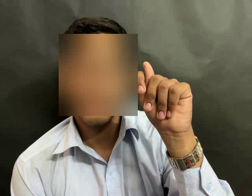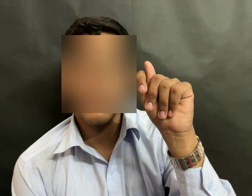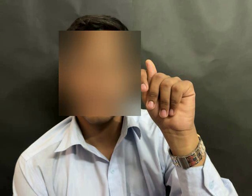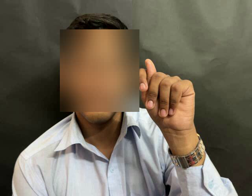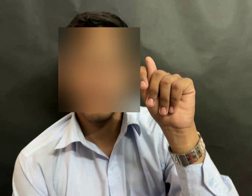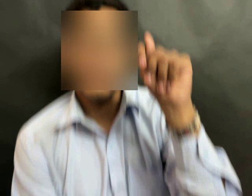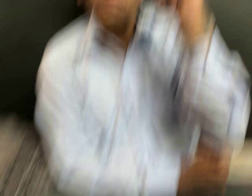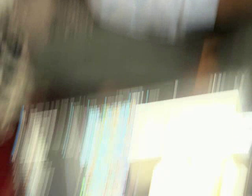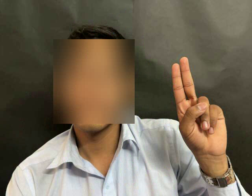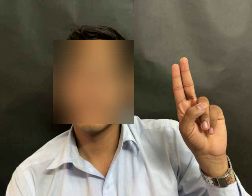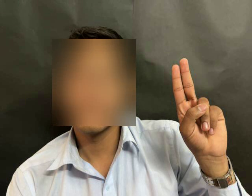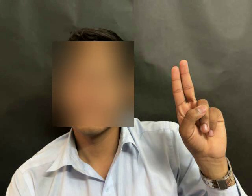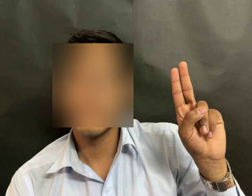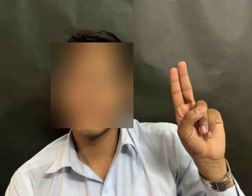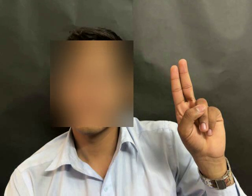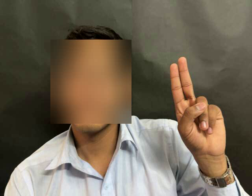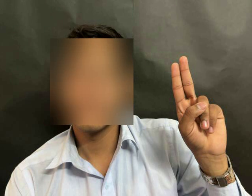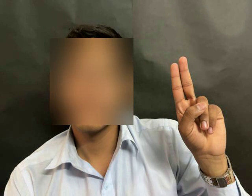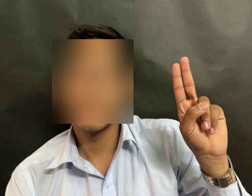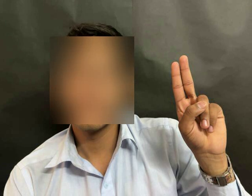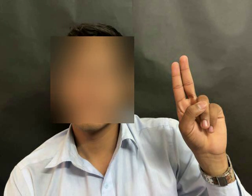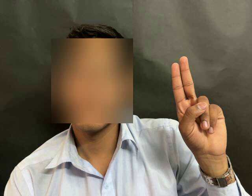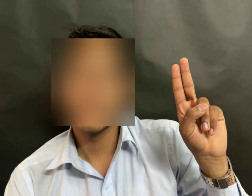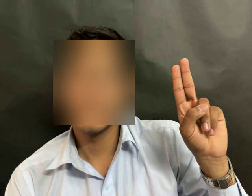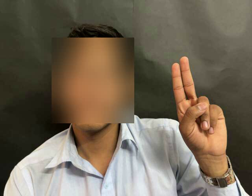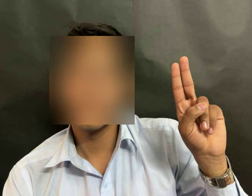U